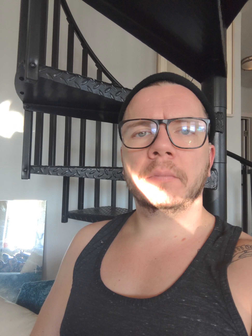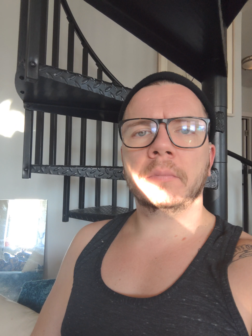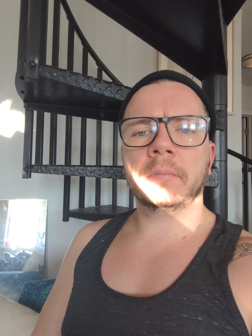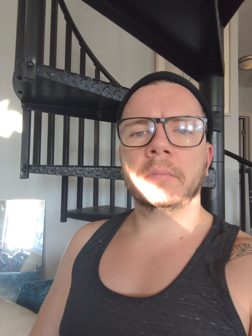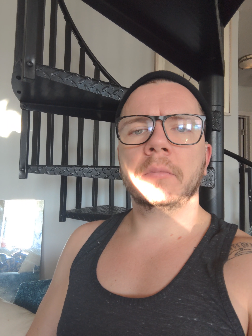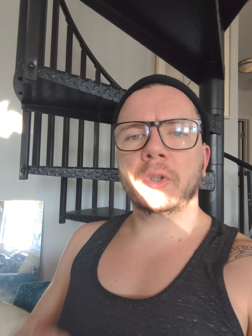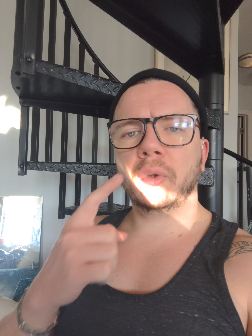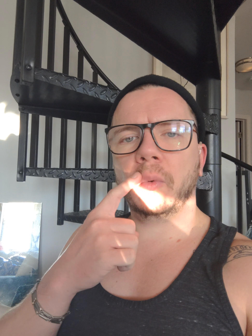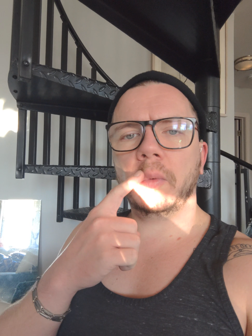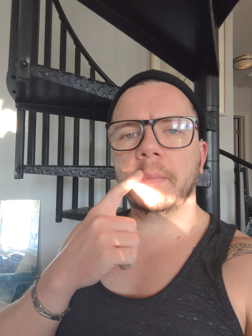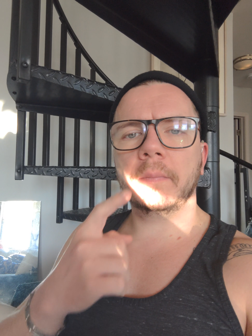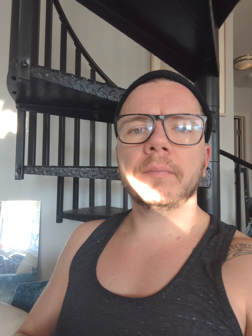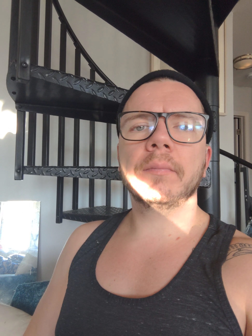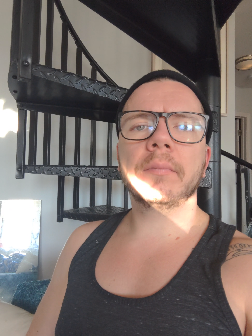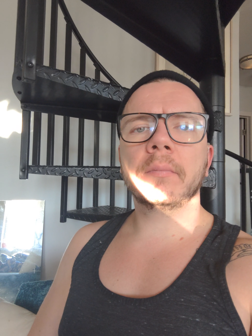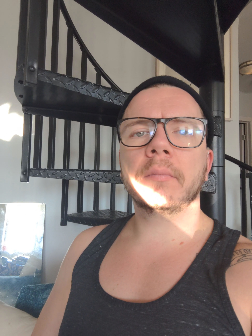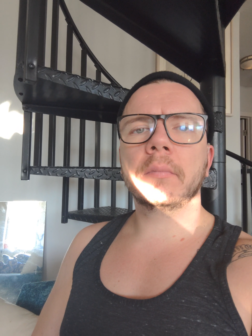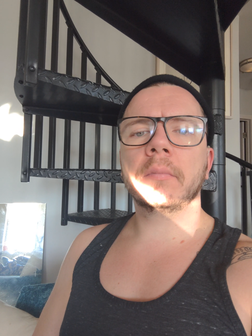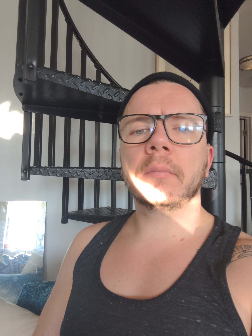tooth